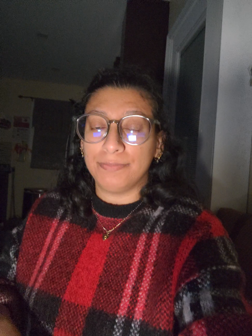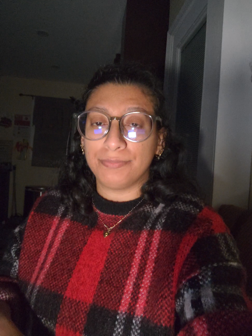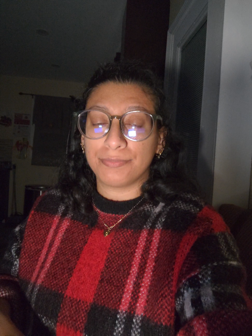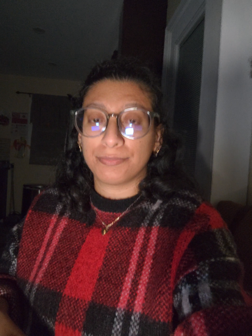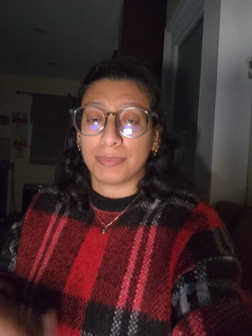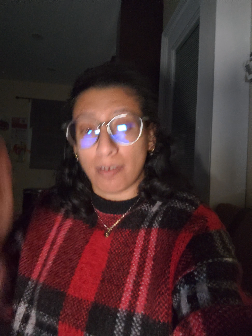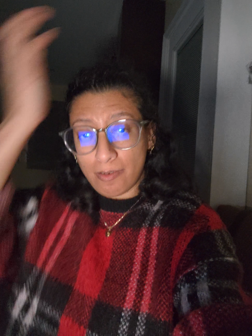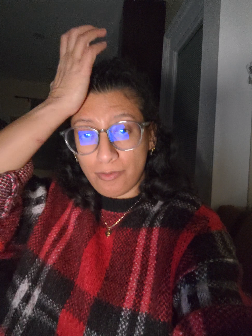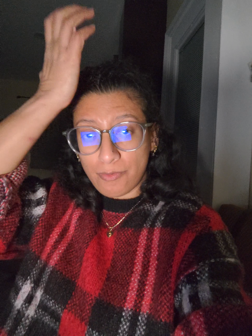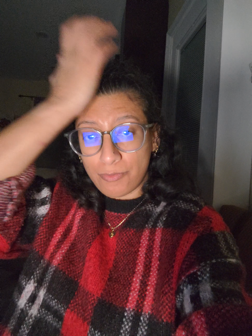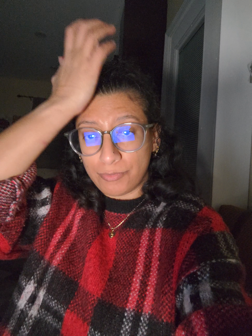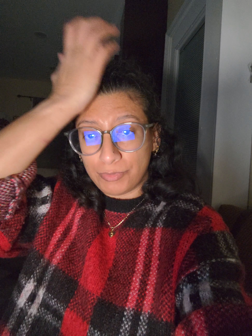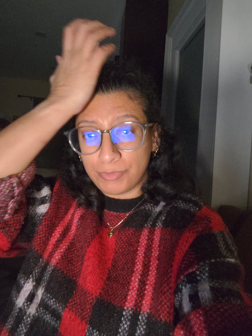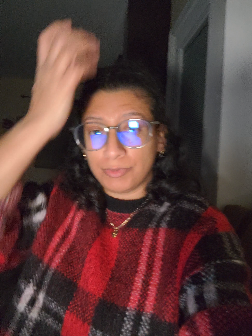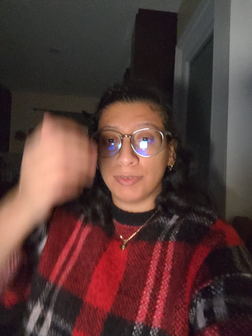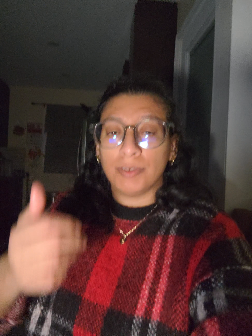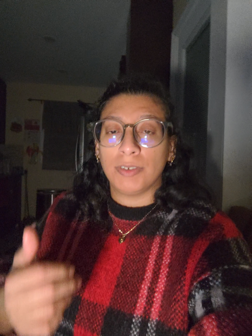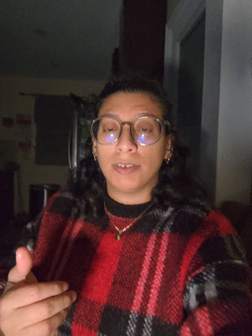garbage